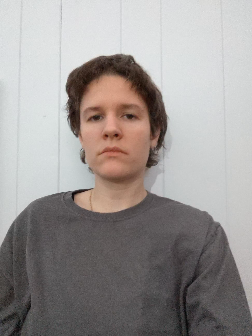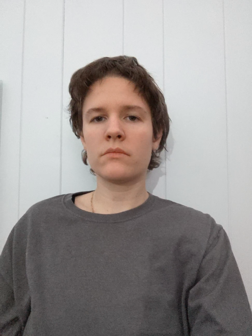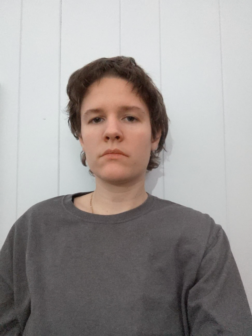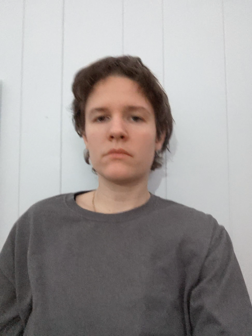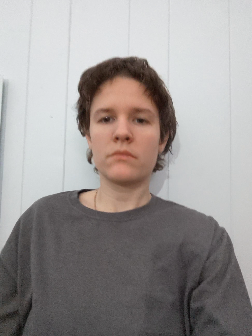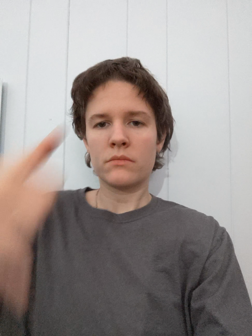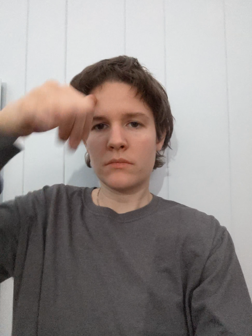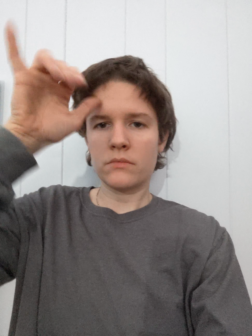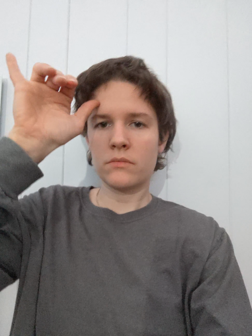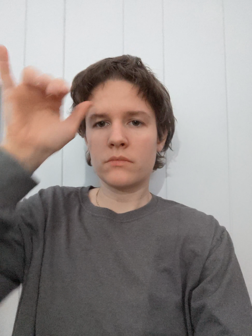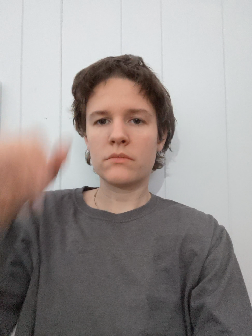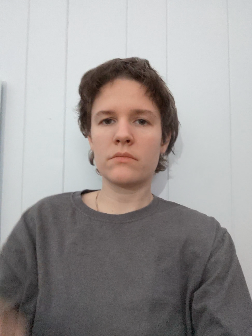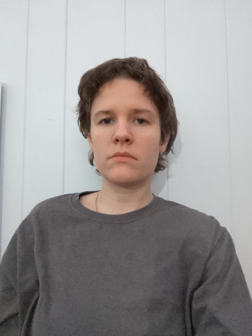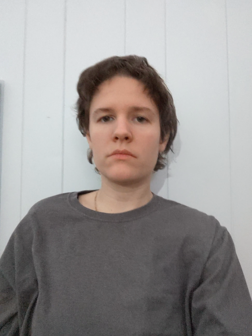cow